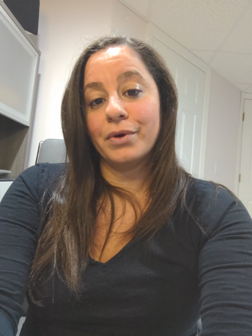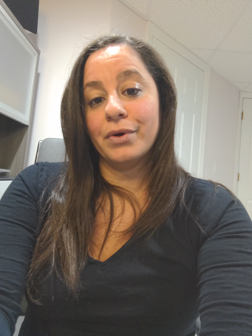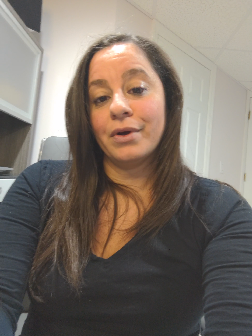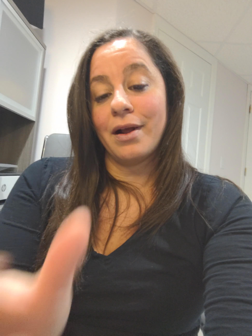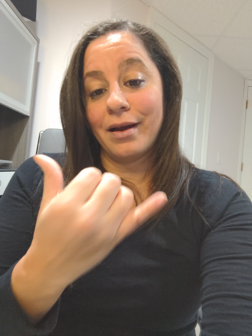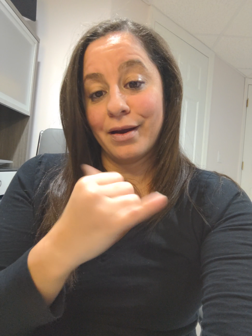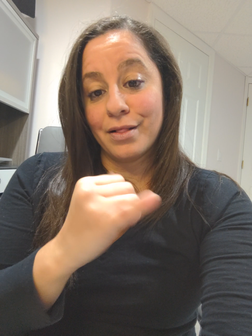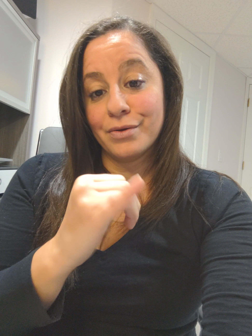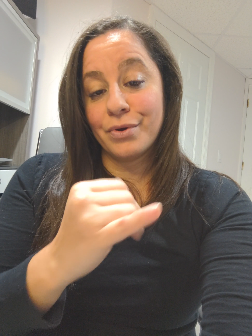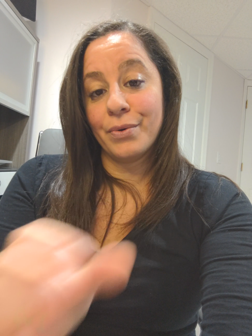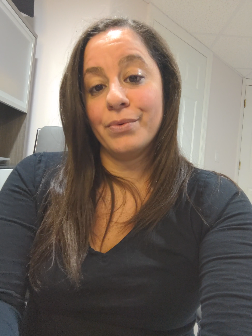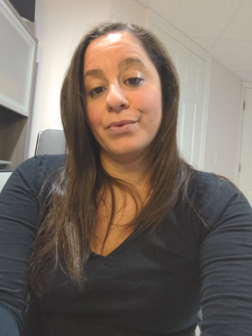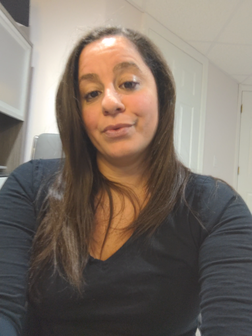yellow